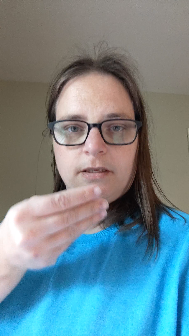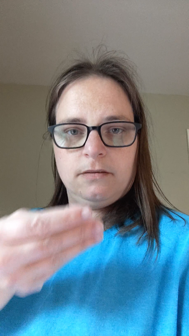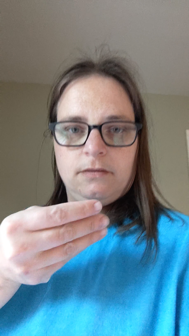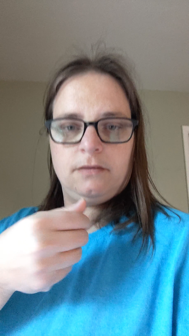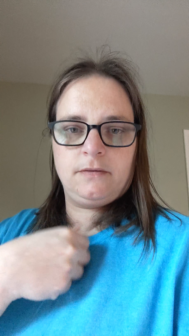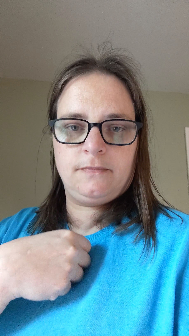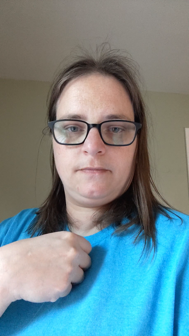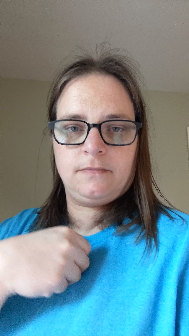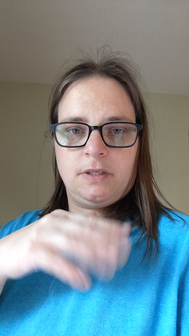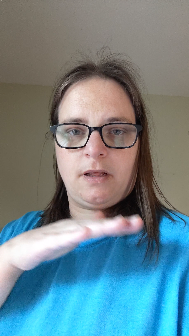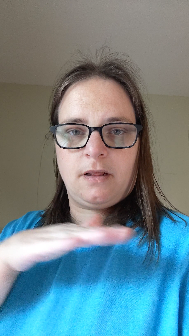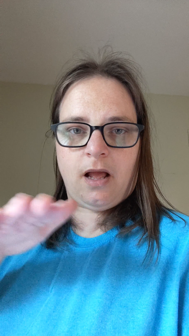nice